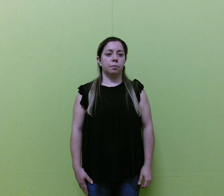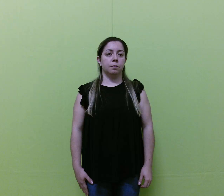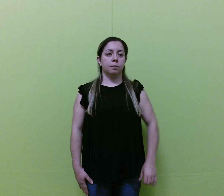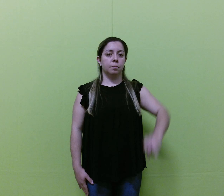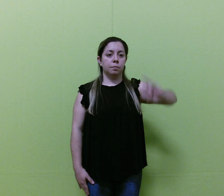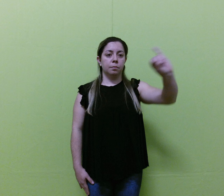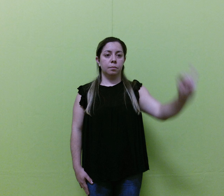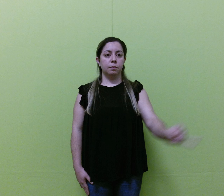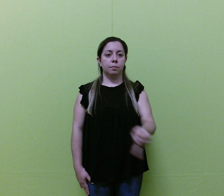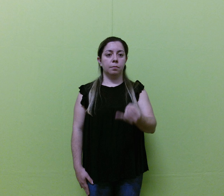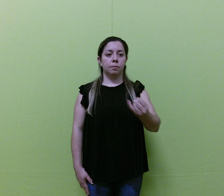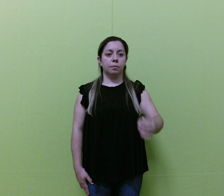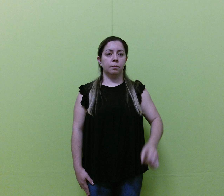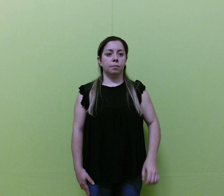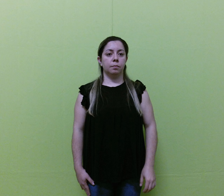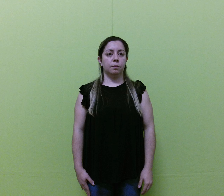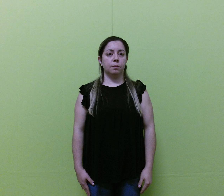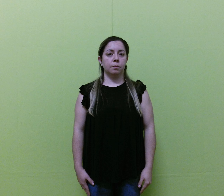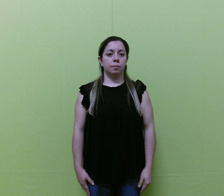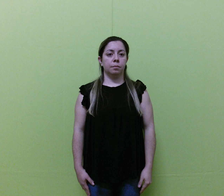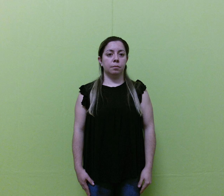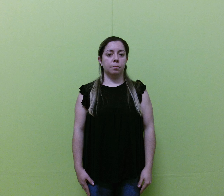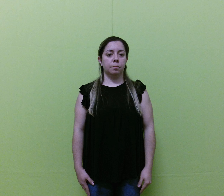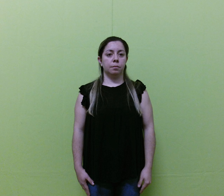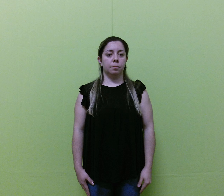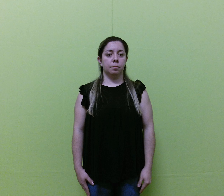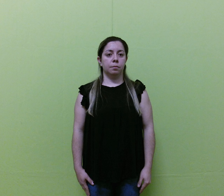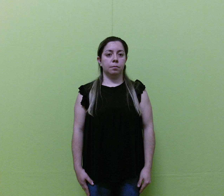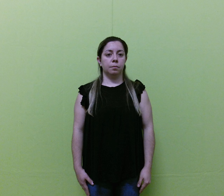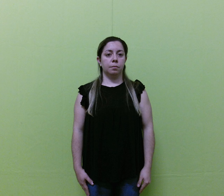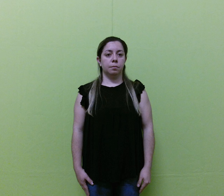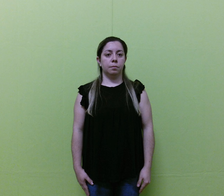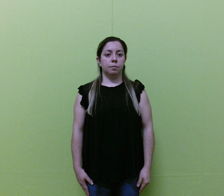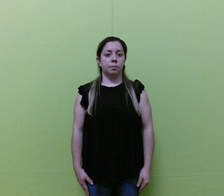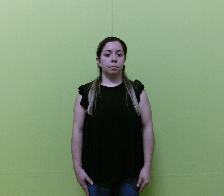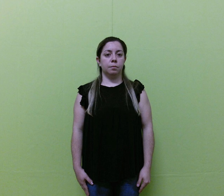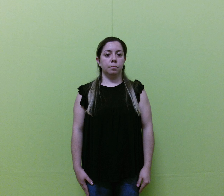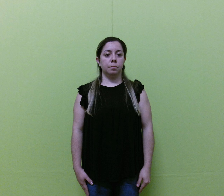aproveitar